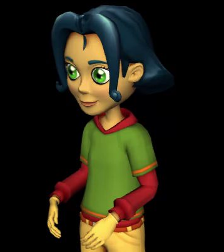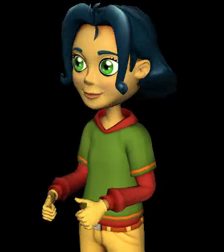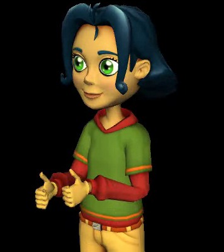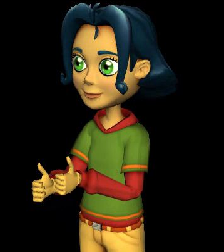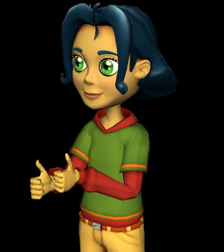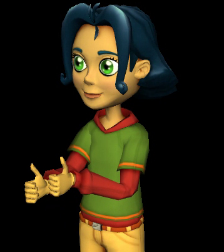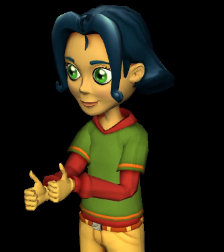يتابع